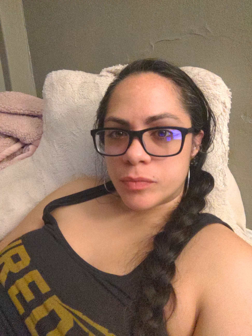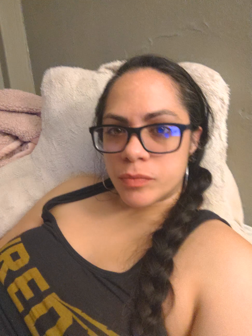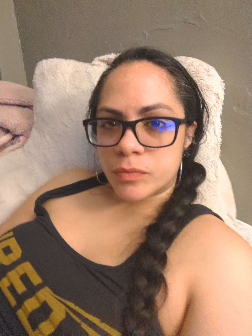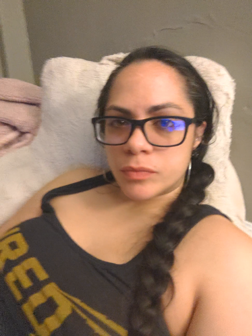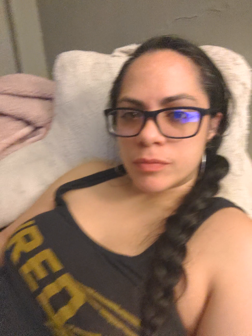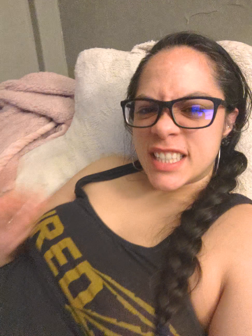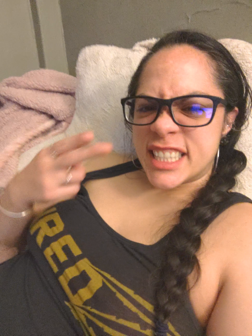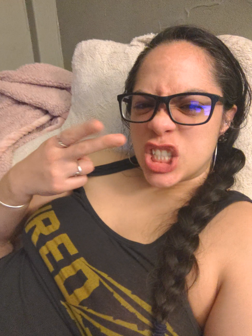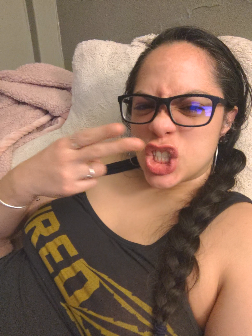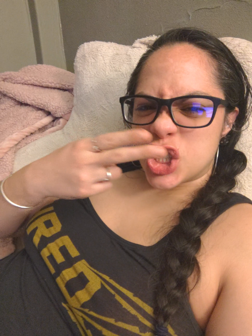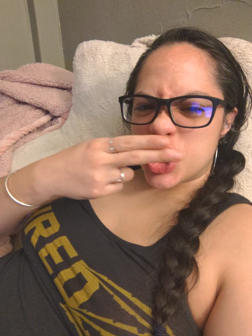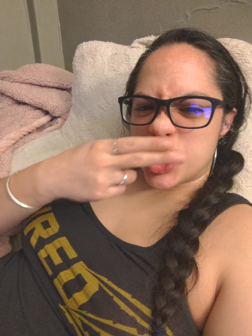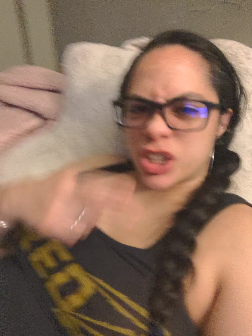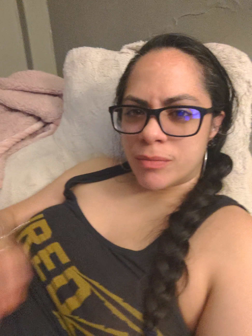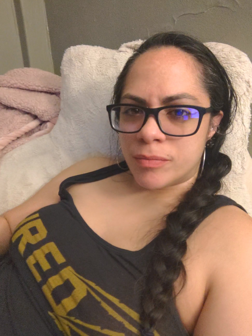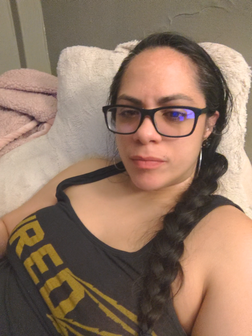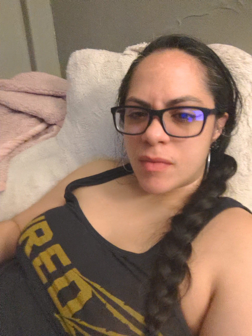scissors